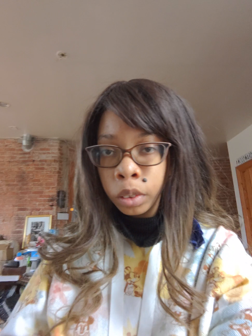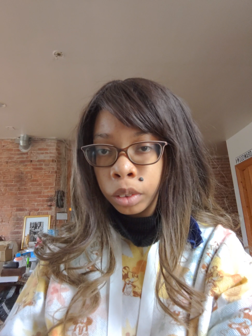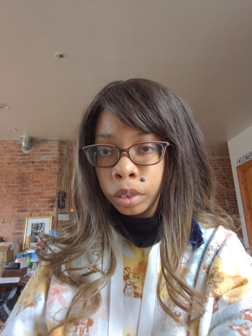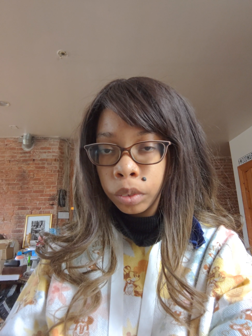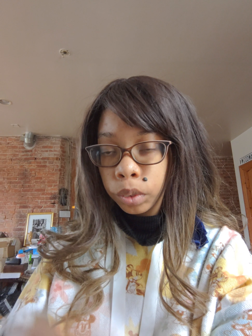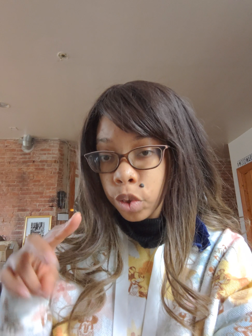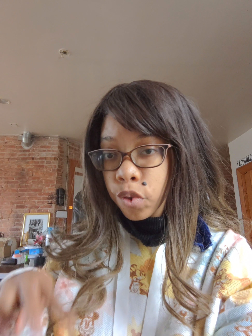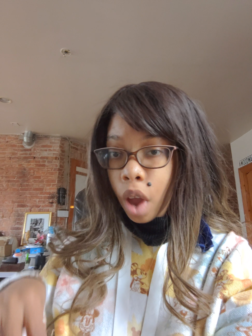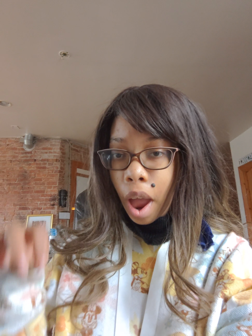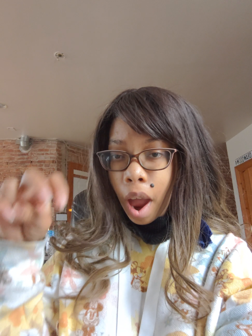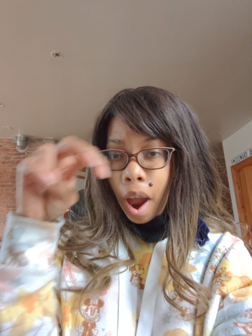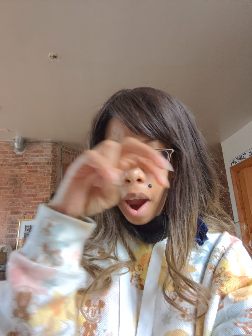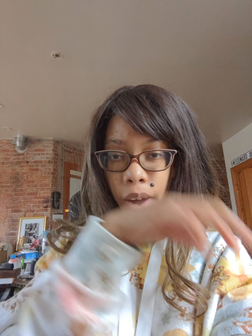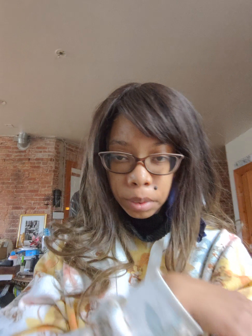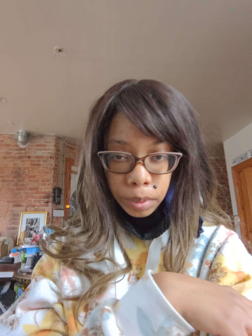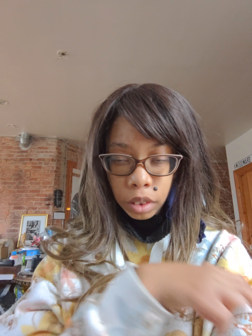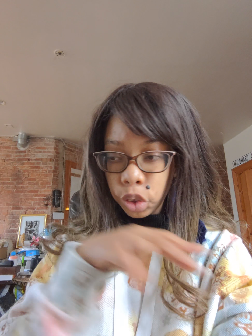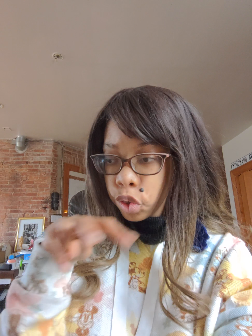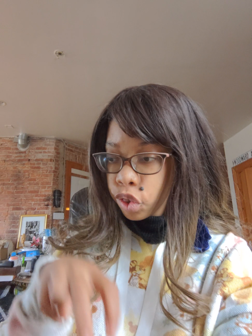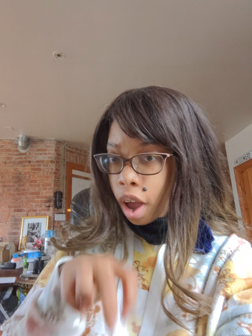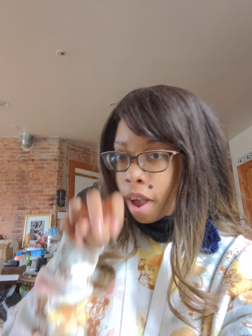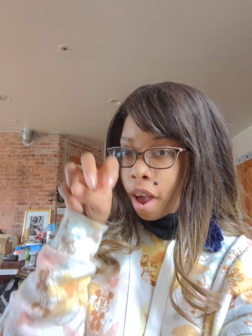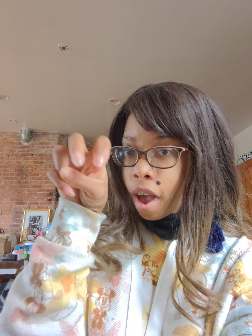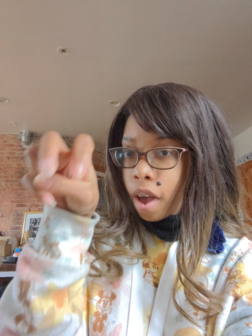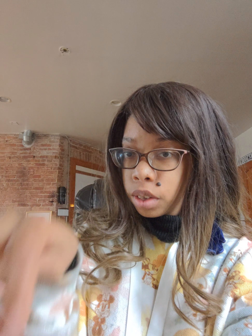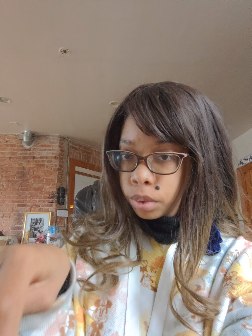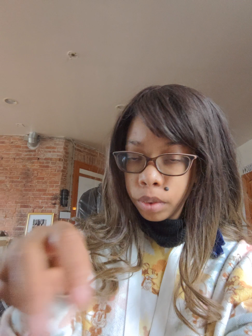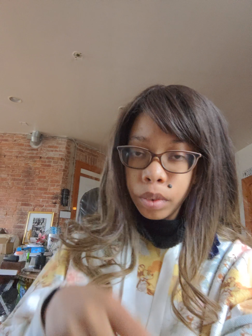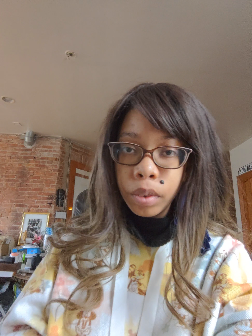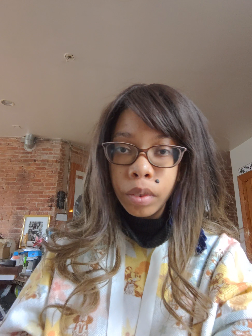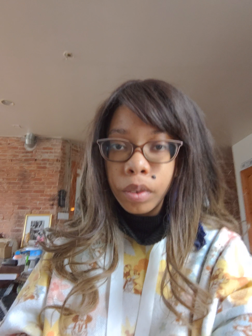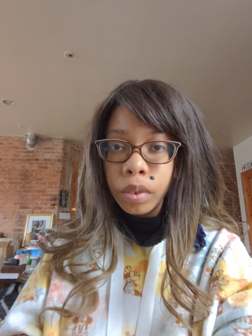jump